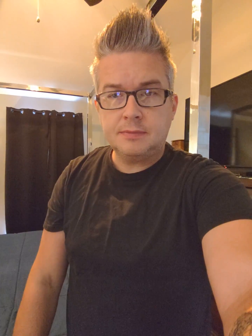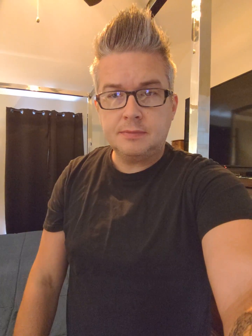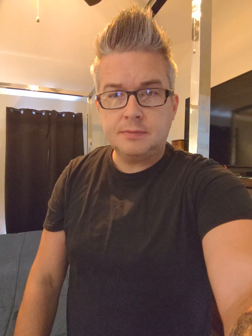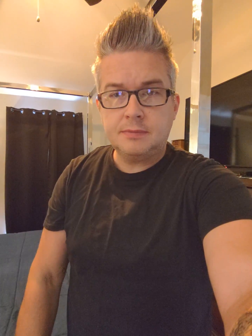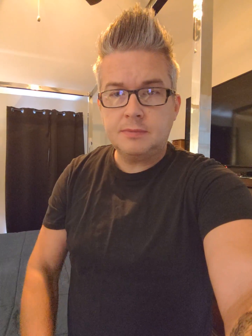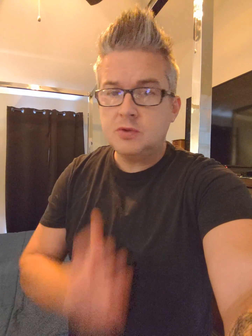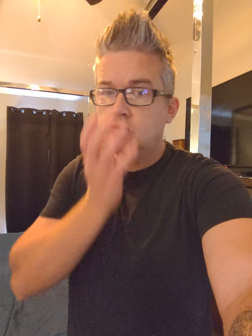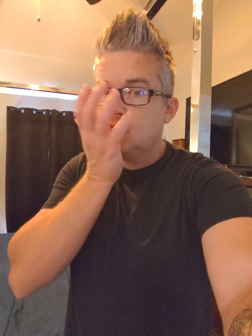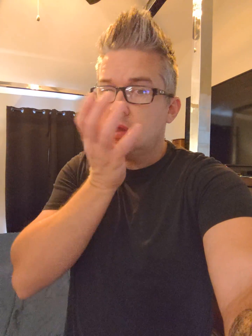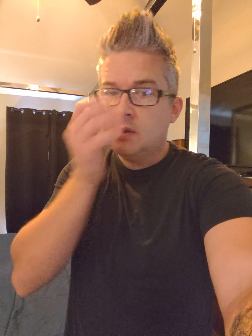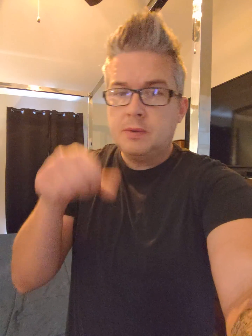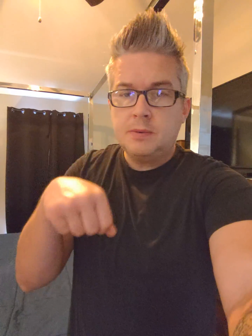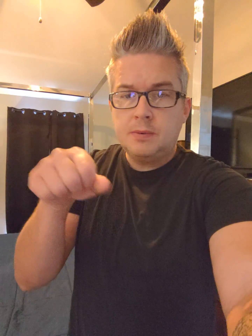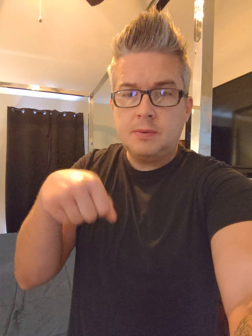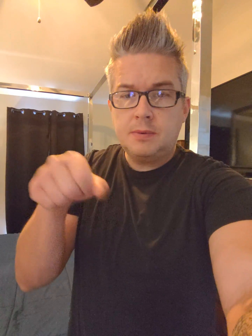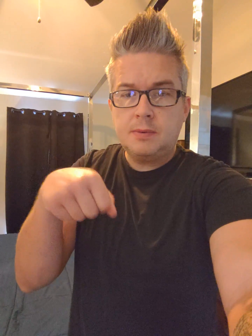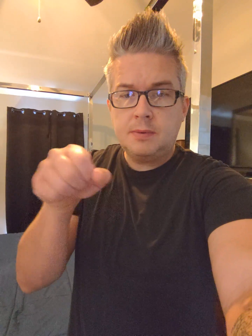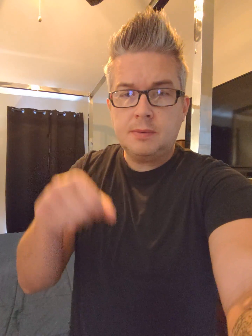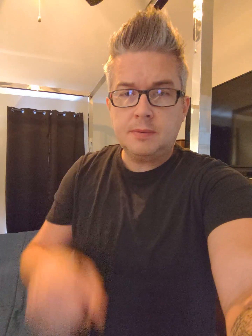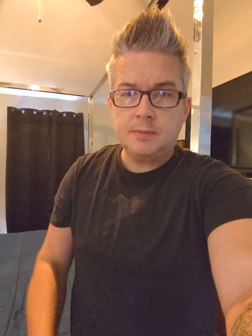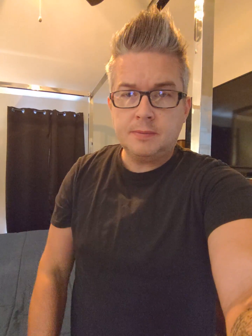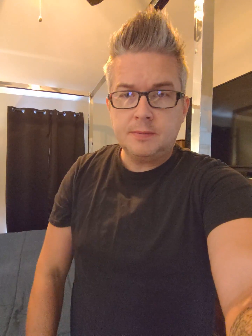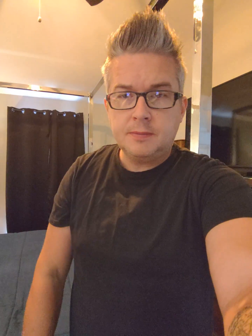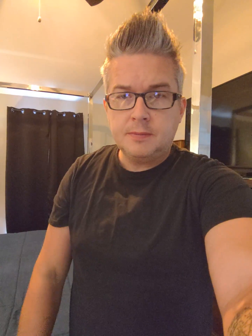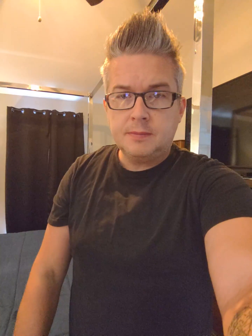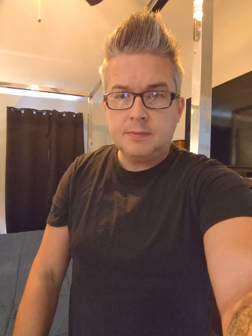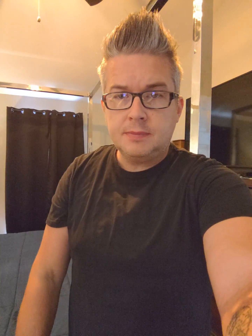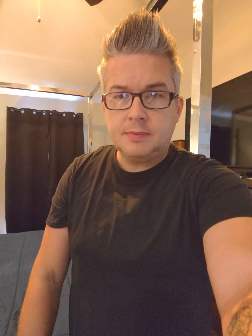lawn mower